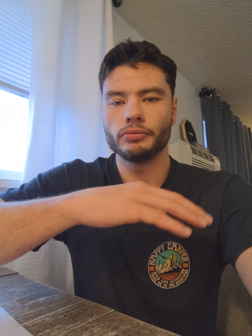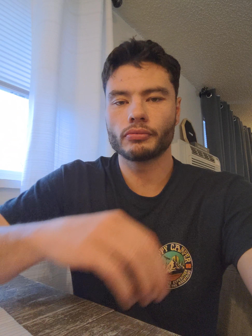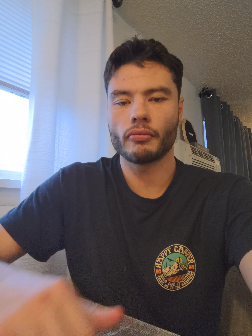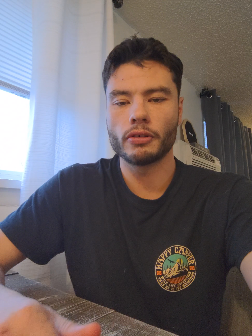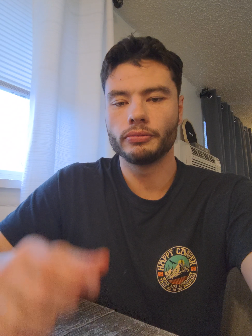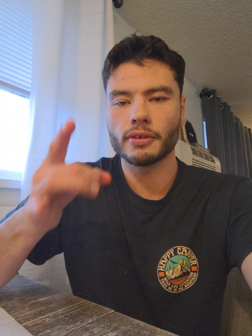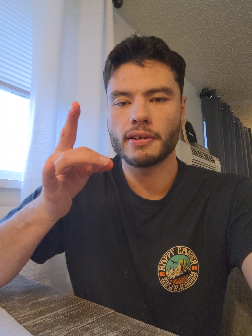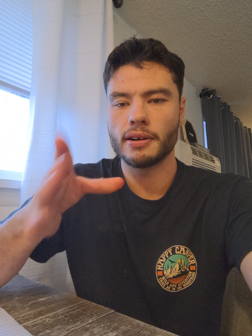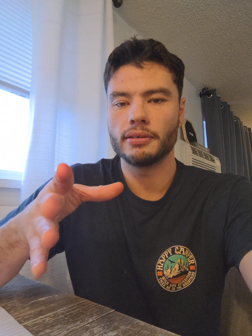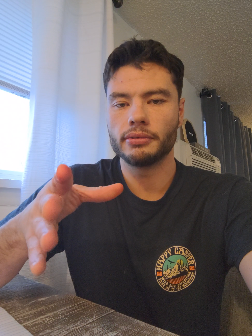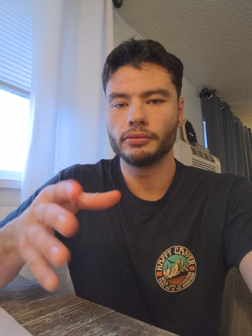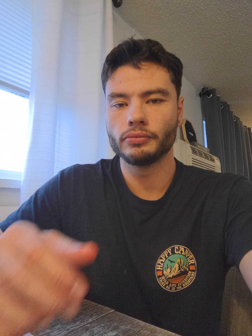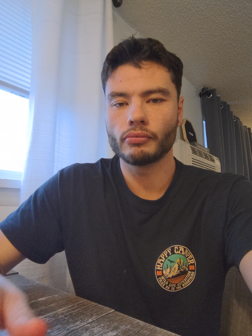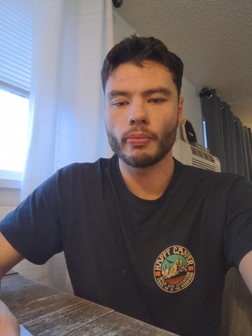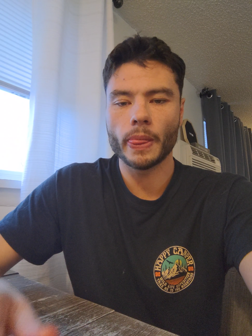hate